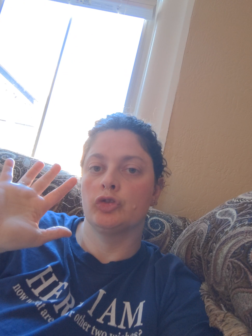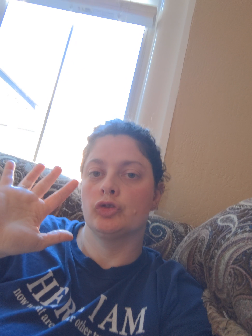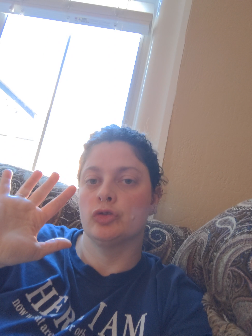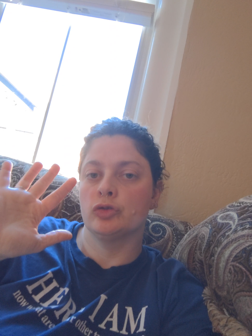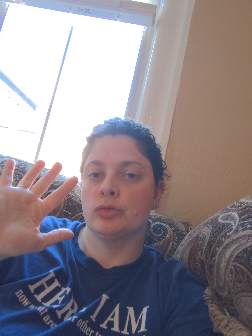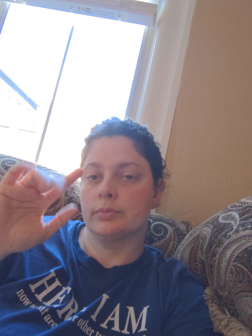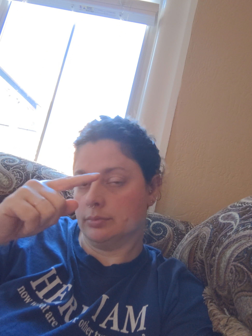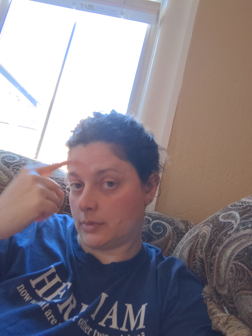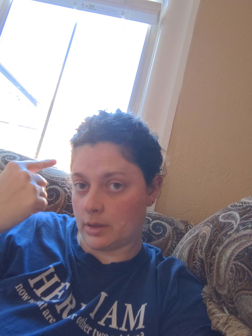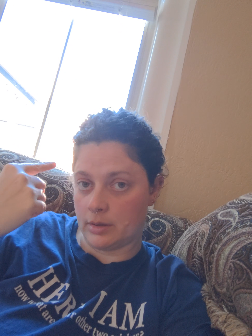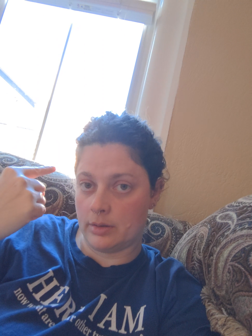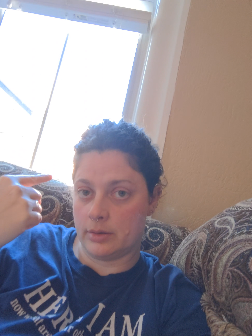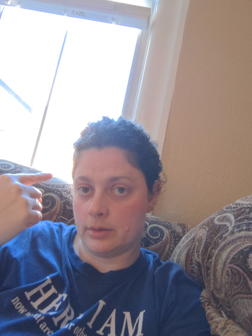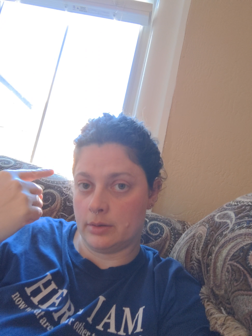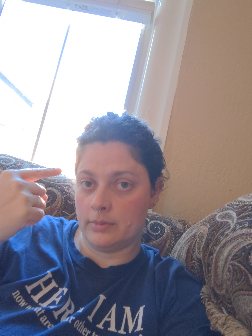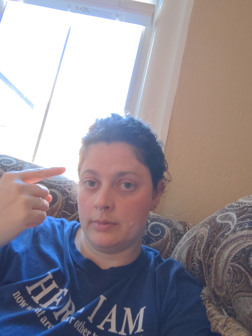black